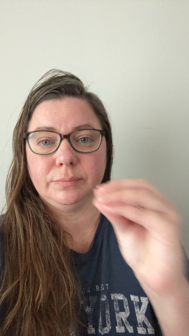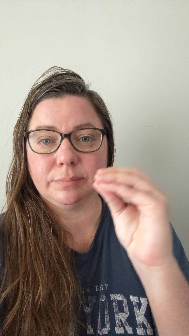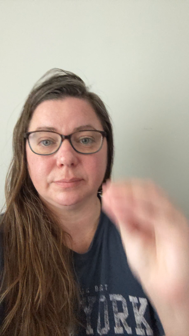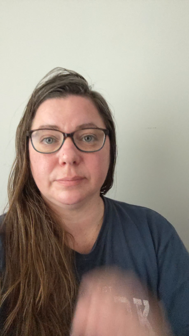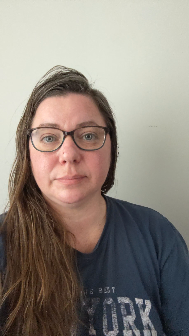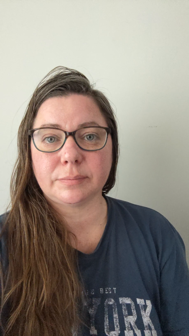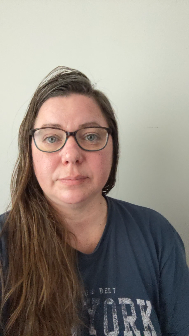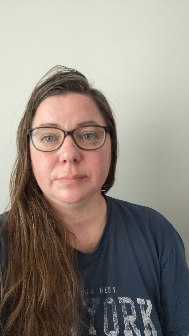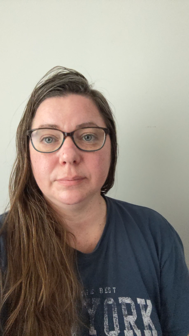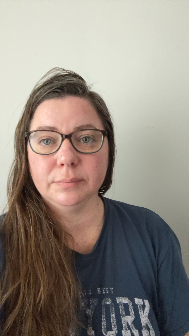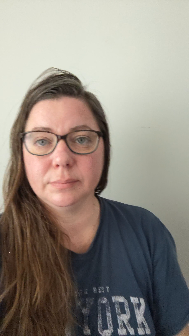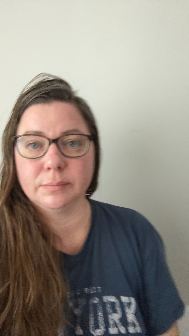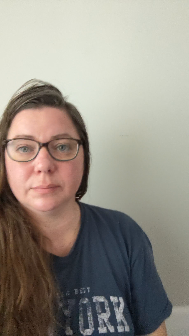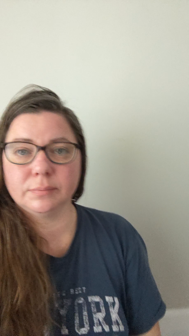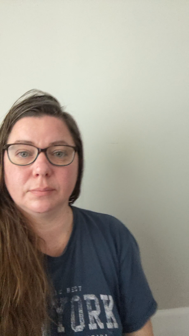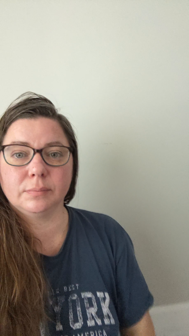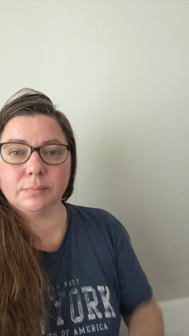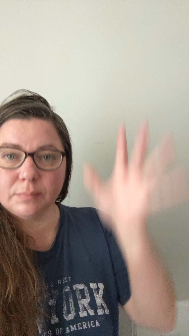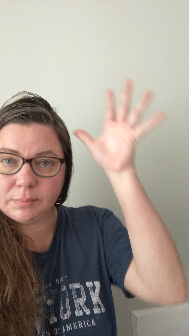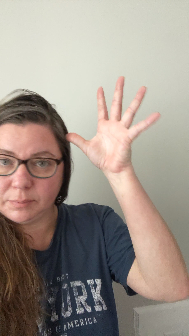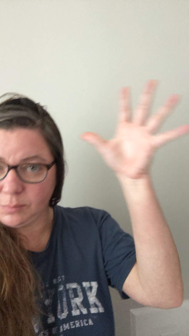moose